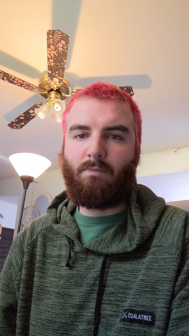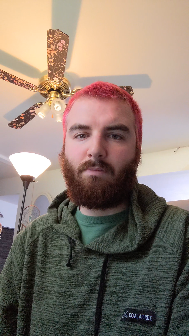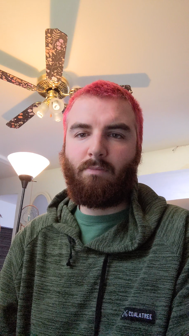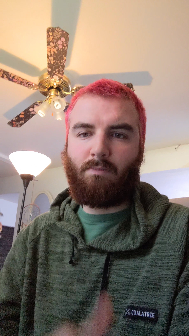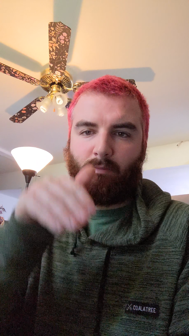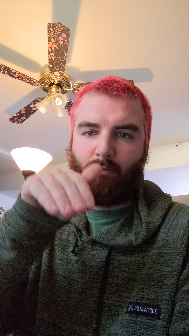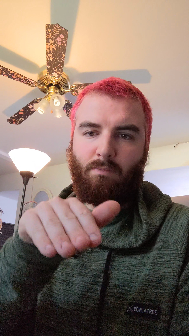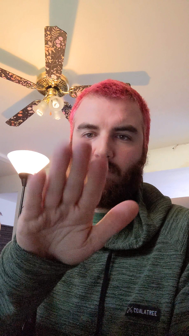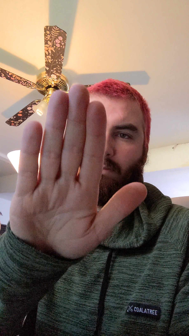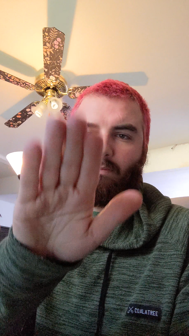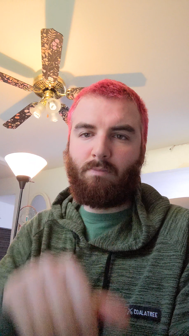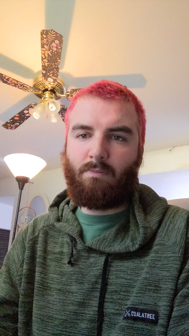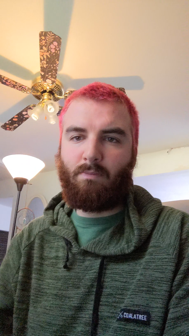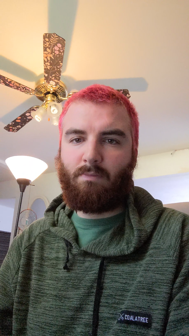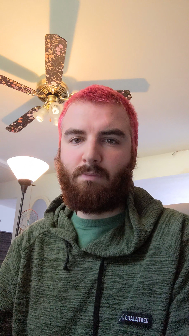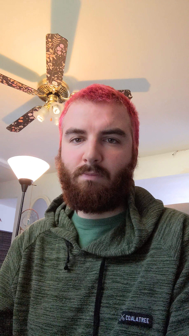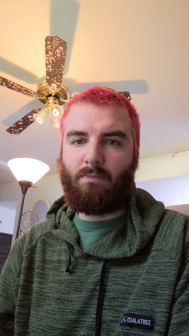enter